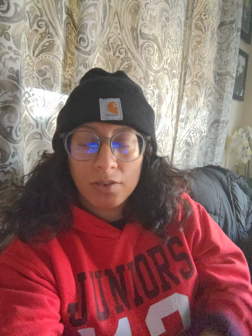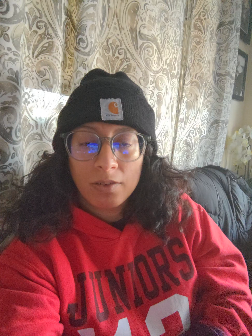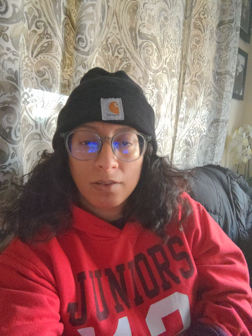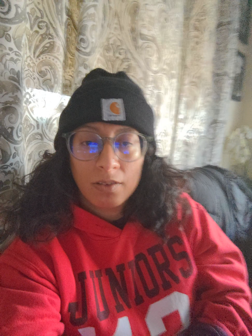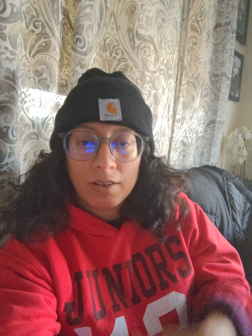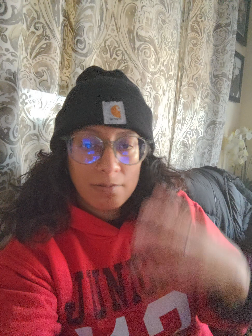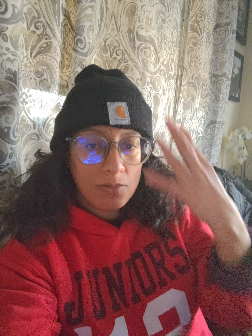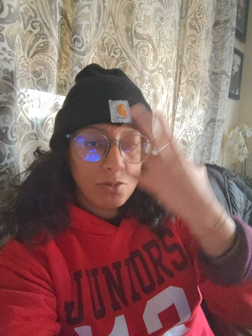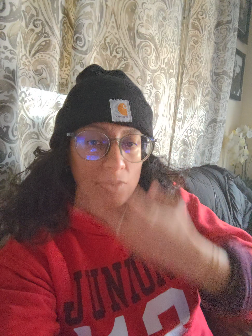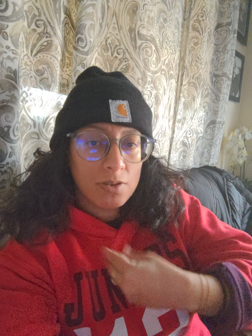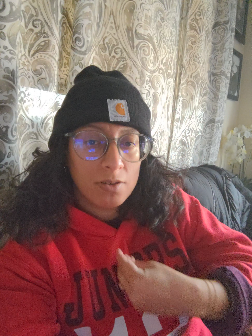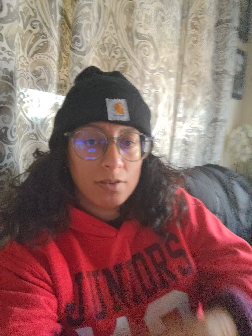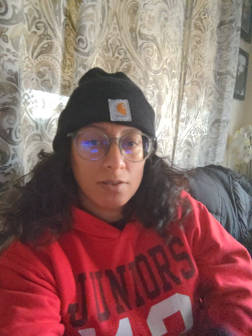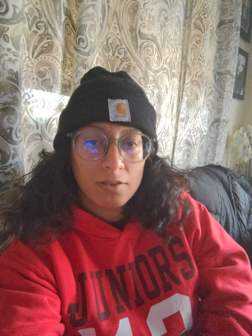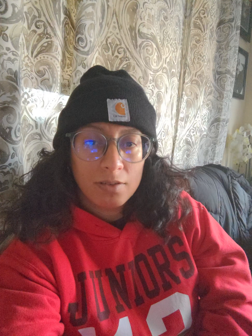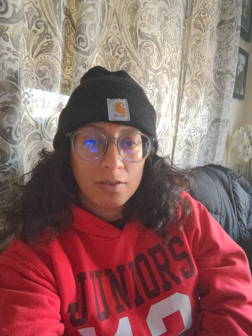pretty